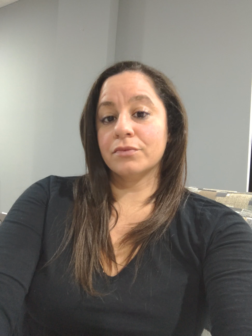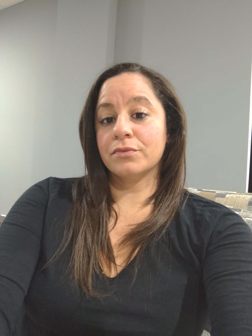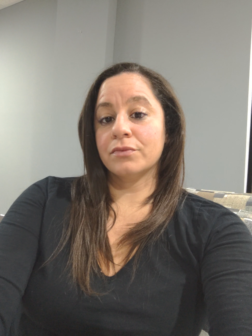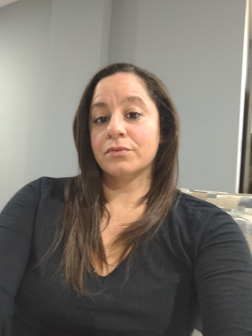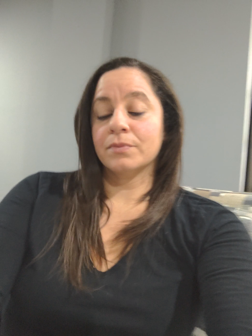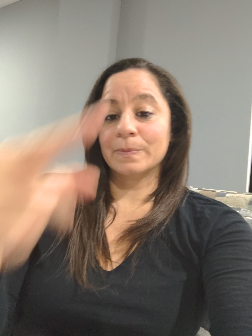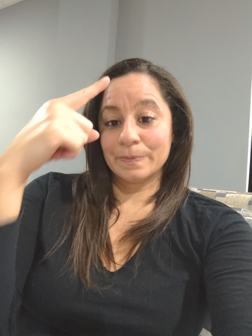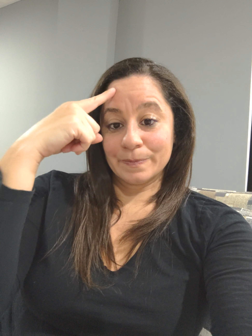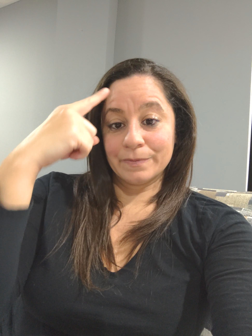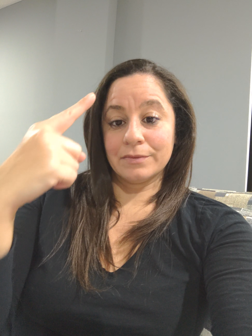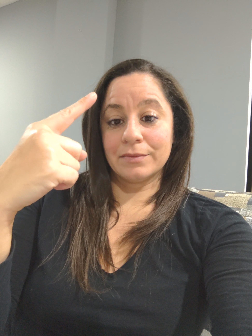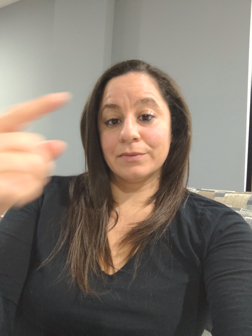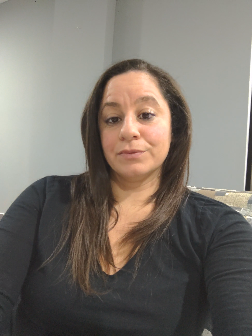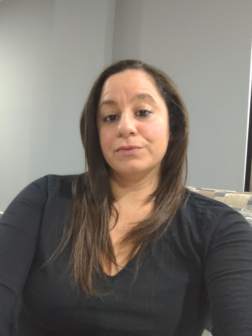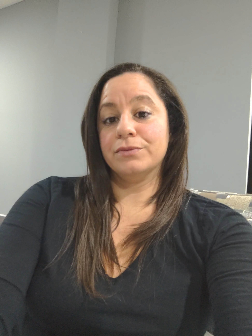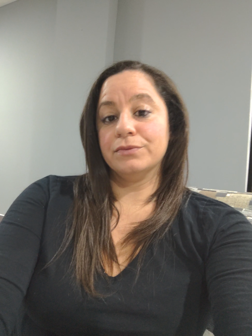penny